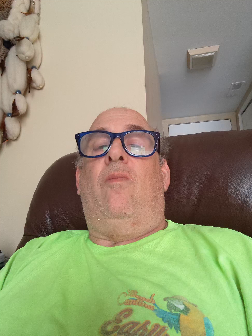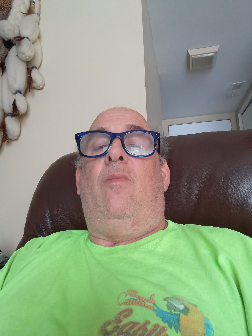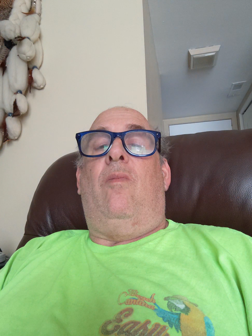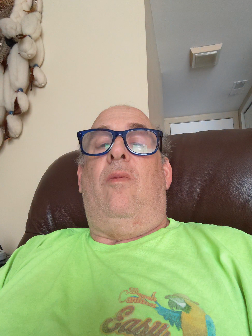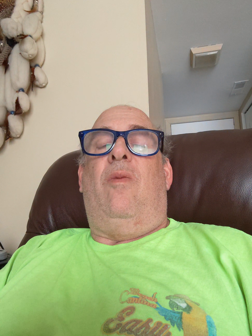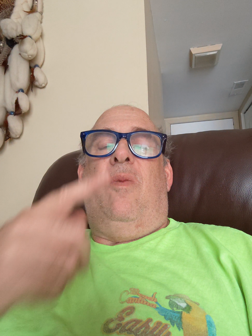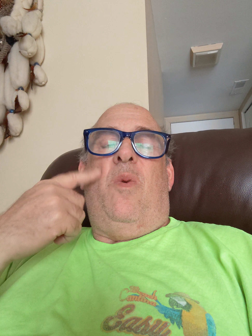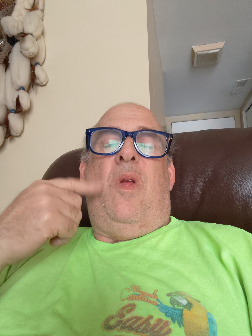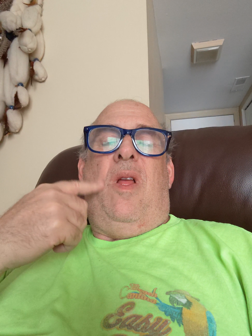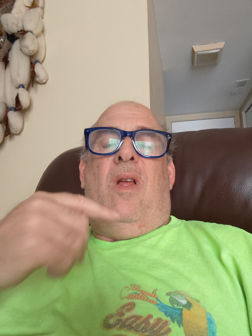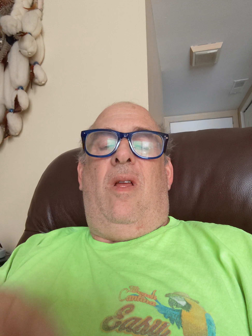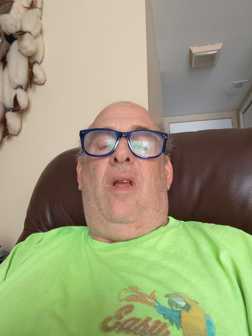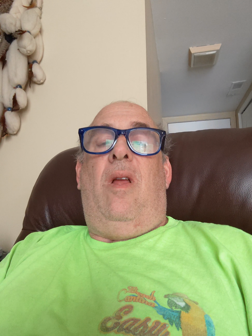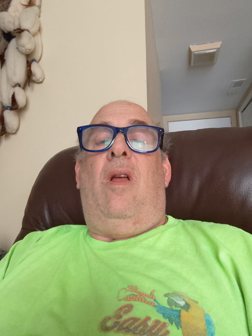cry